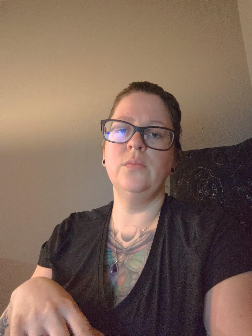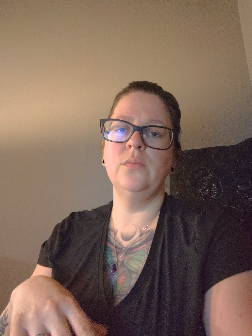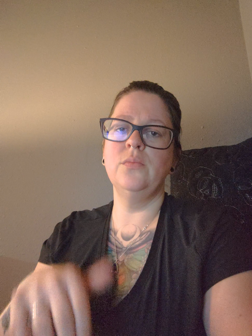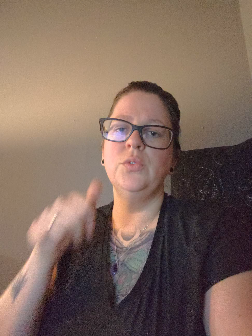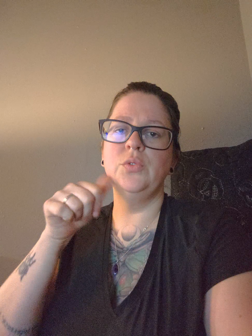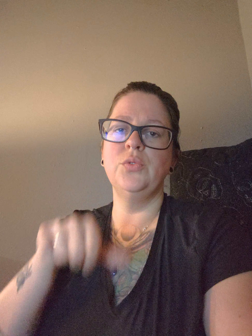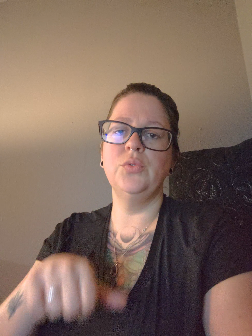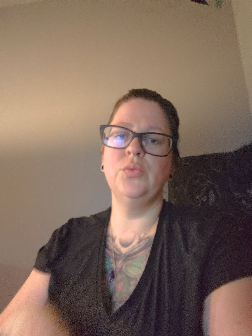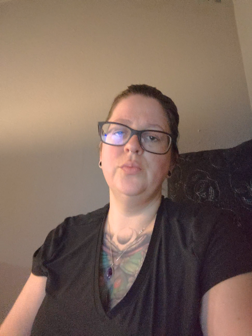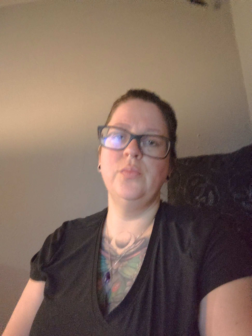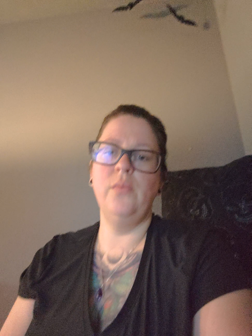girl